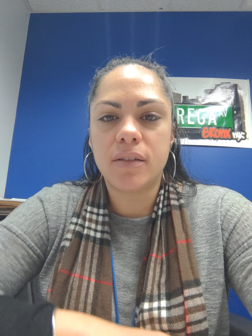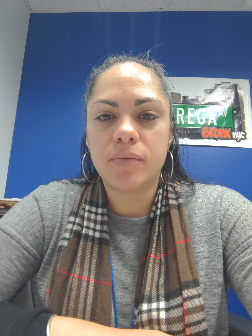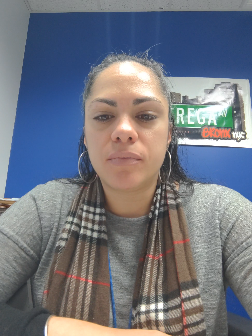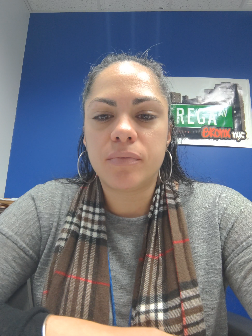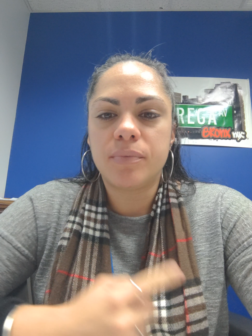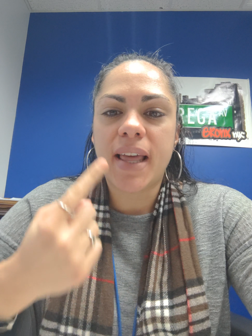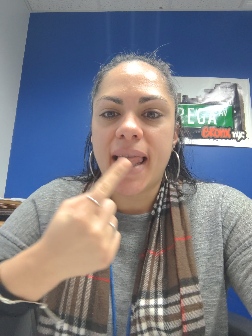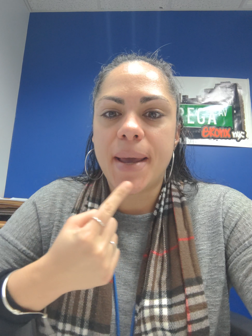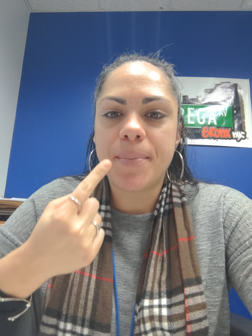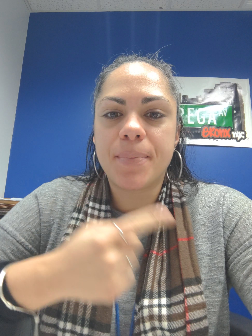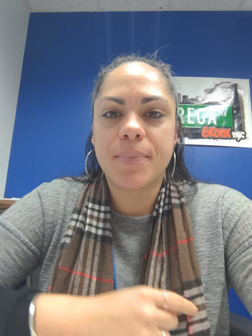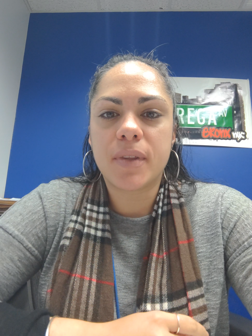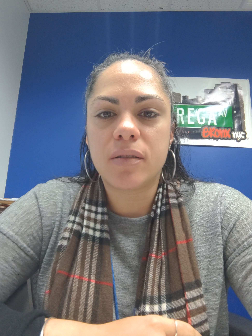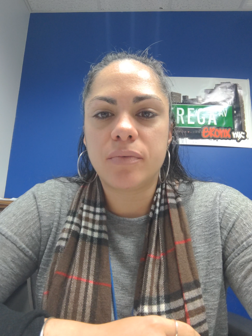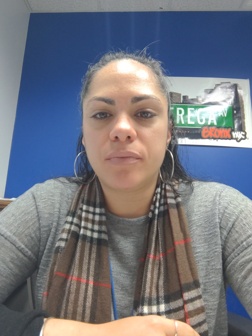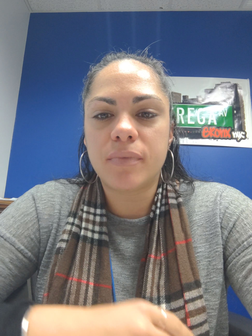lips